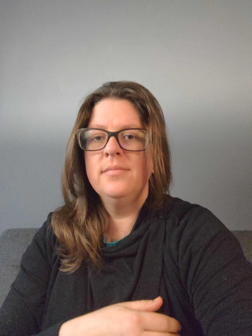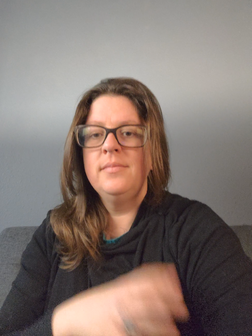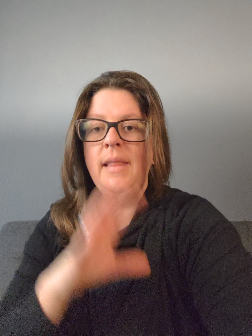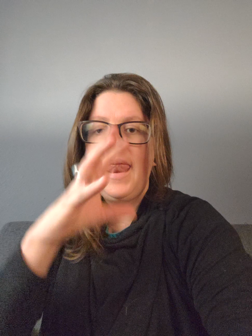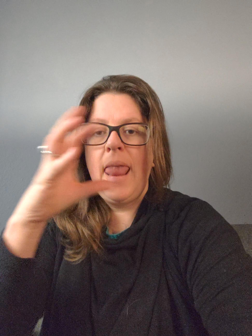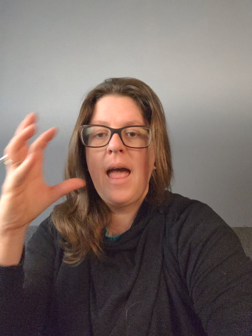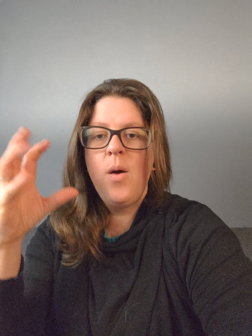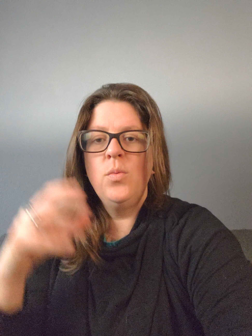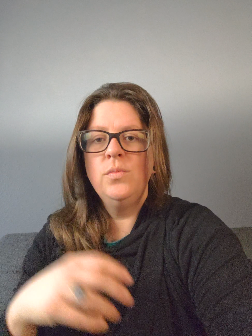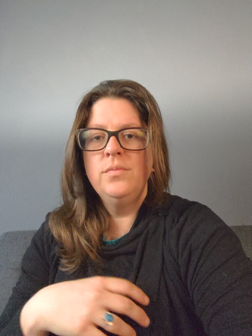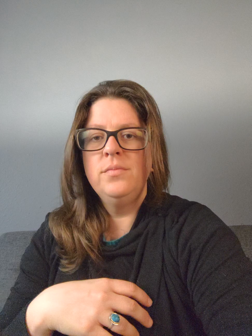cloud